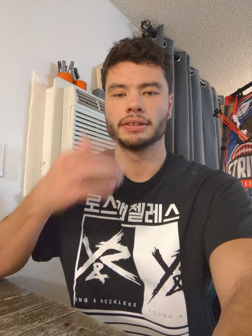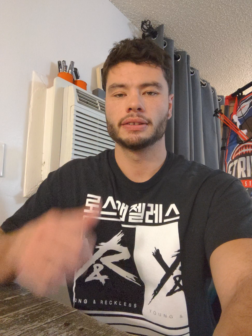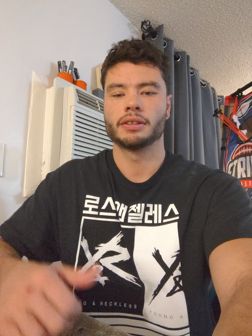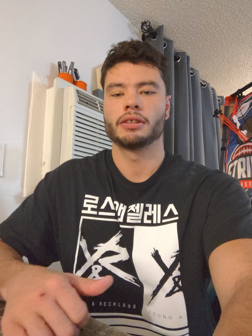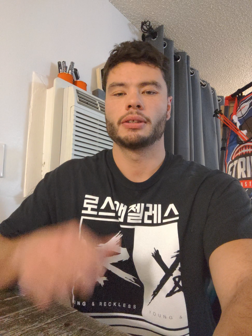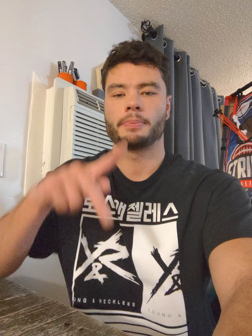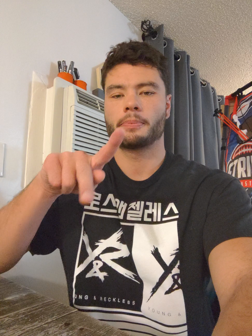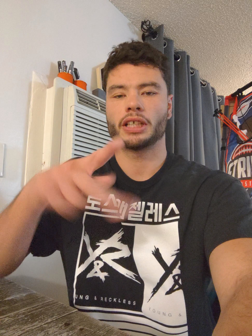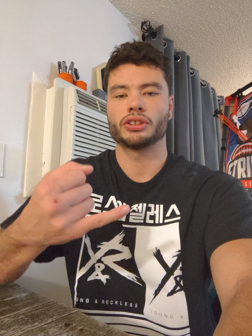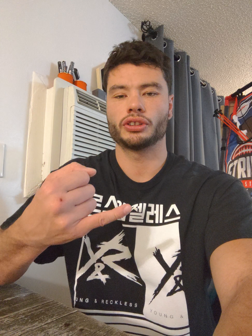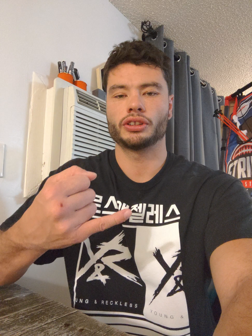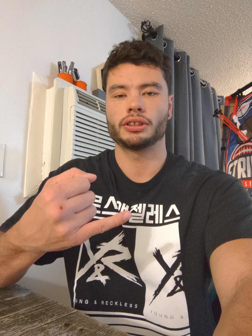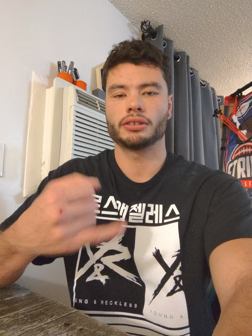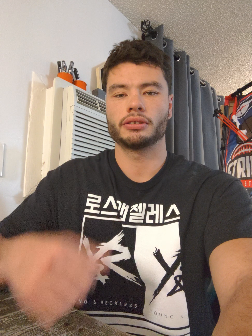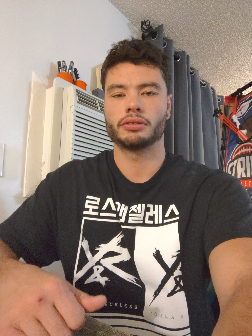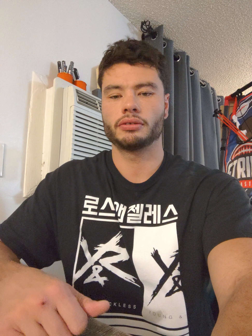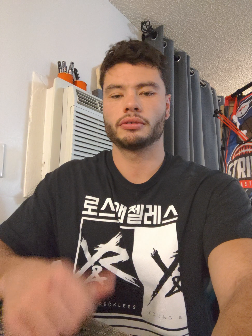pajamas